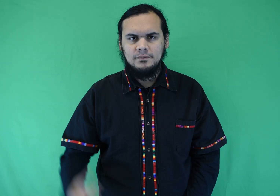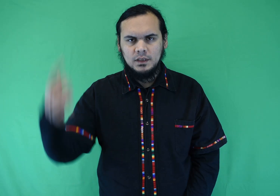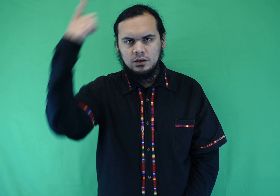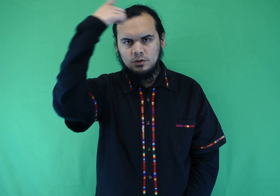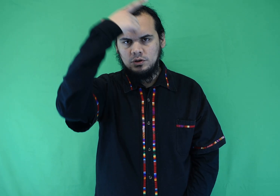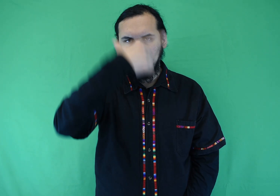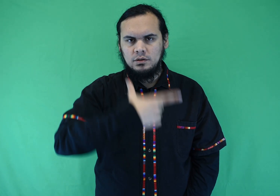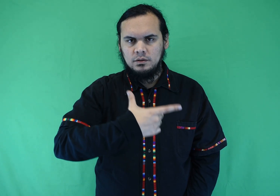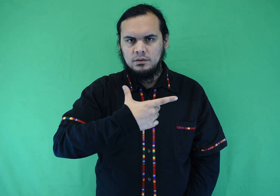noche